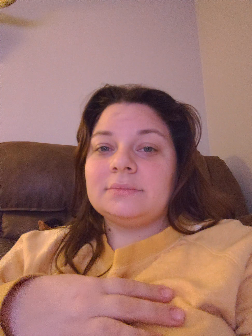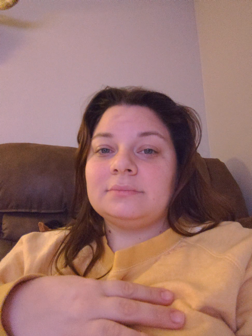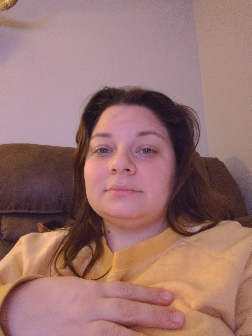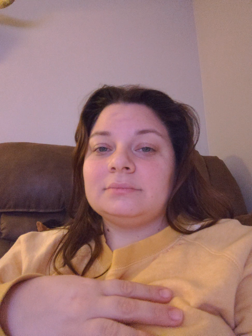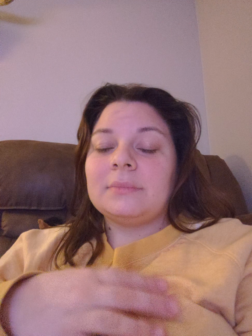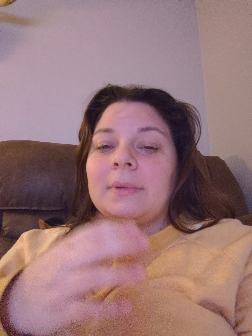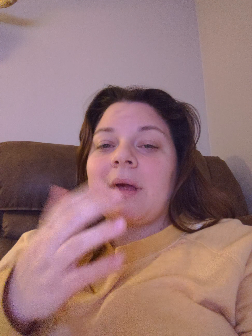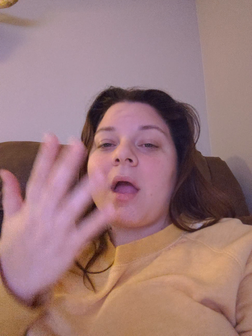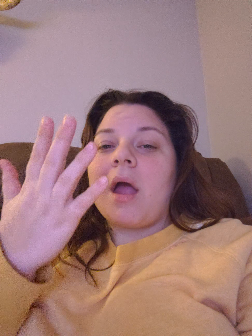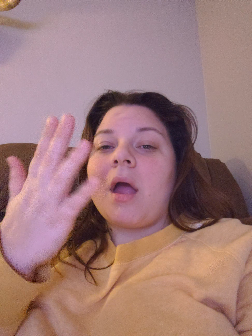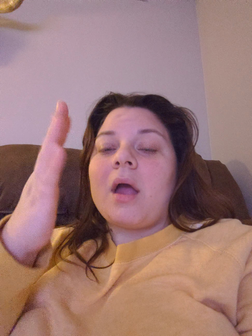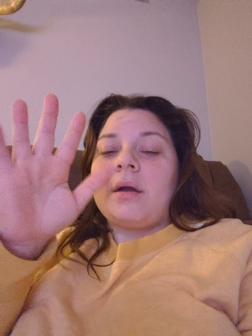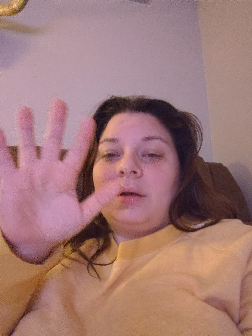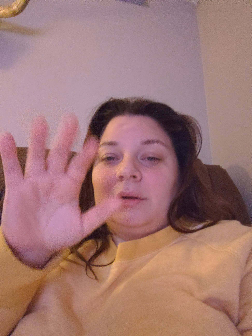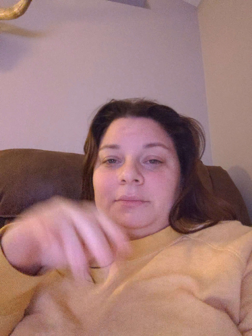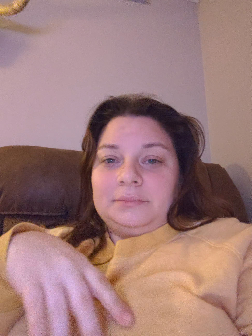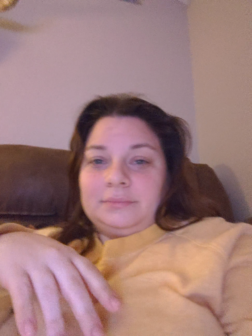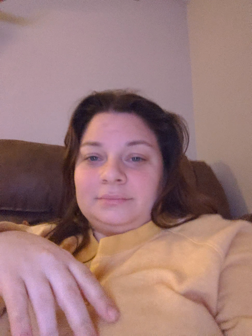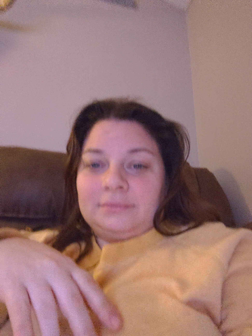mitten